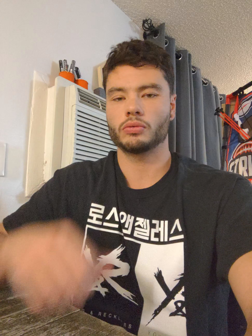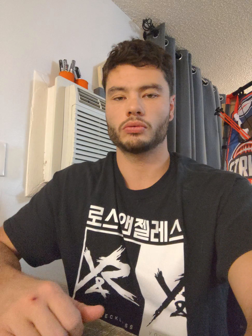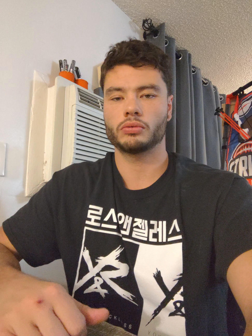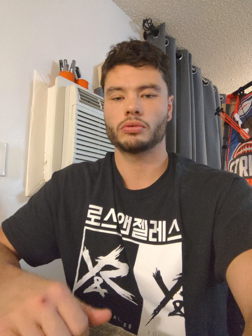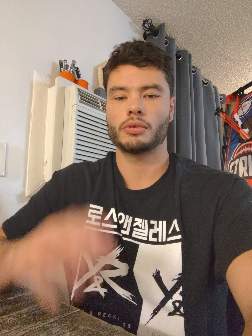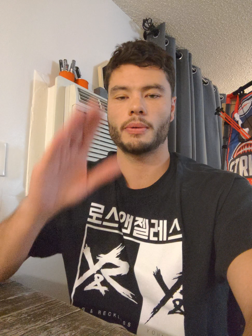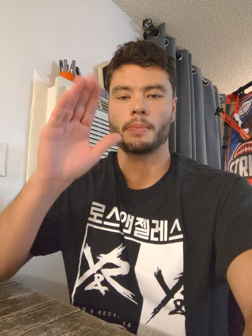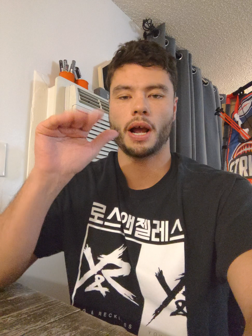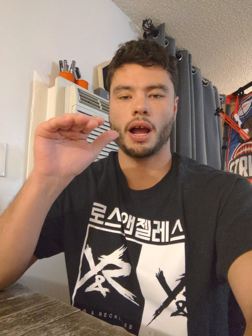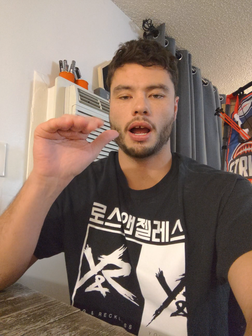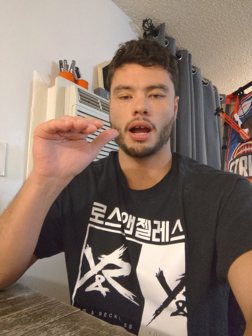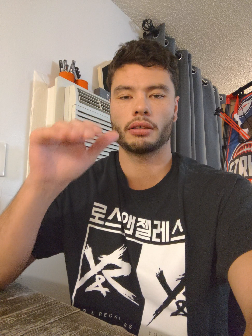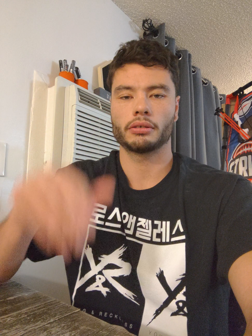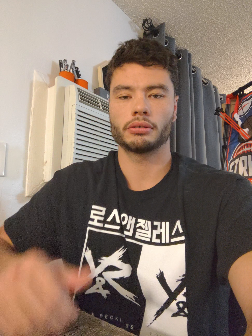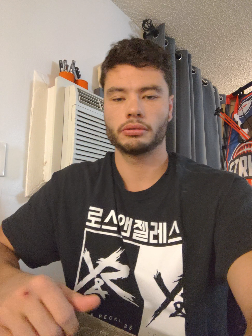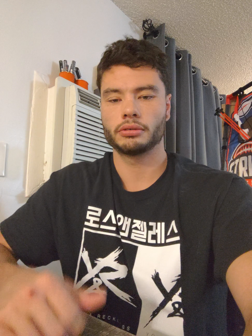bye